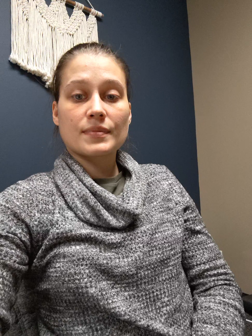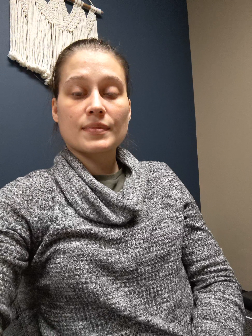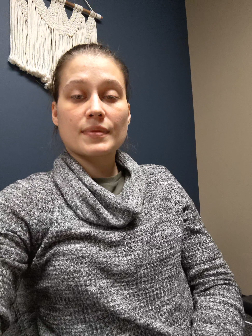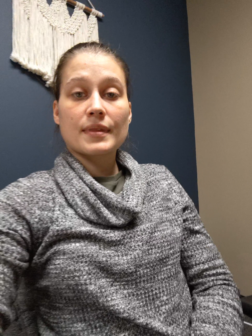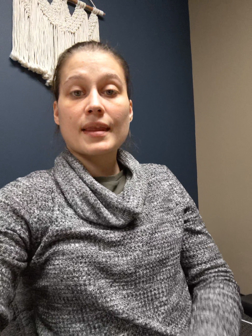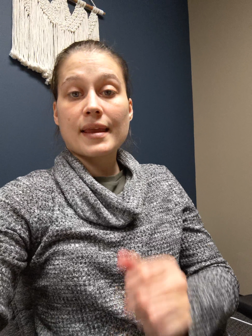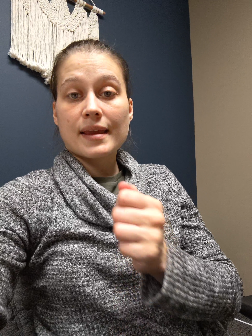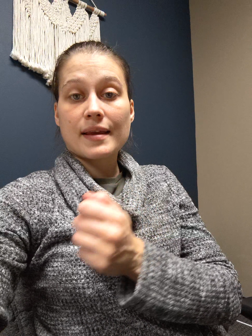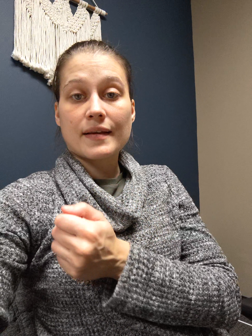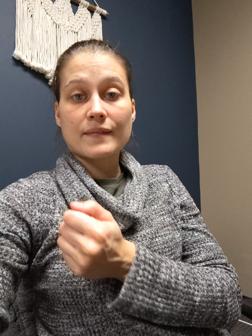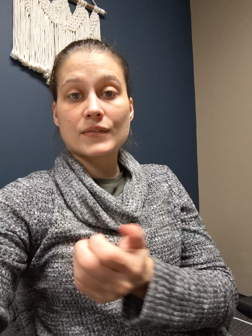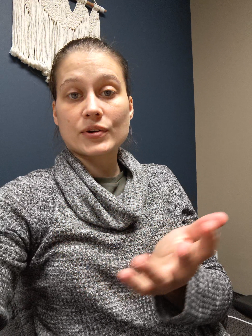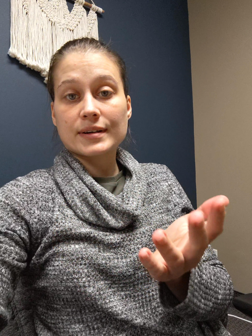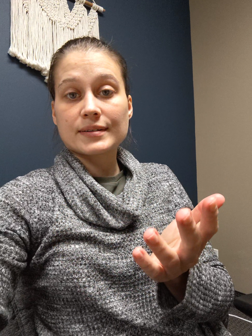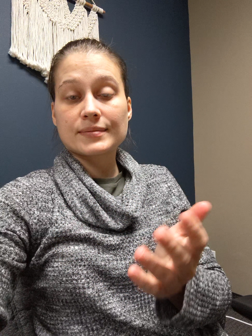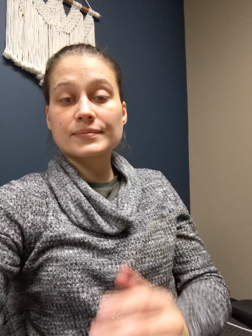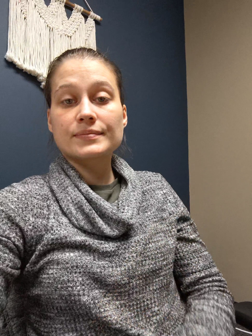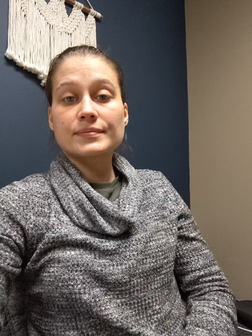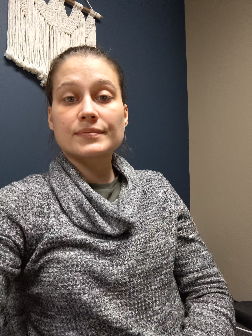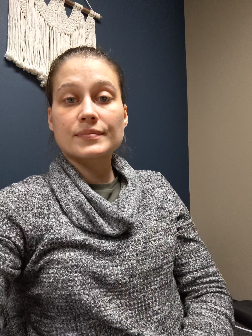every